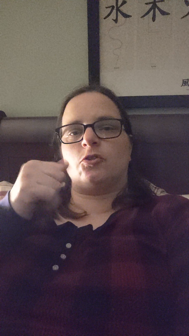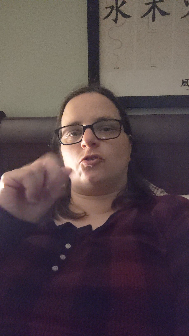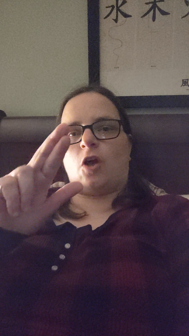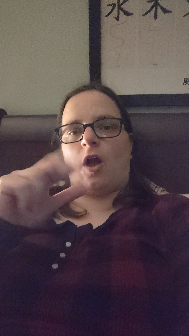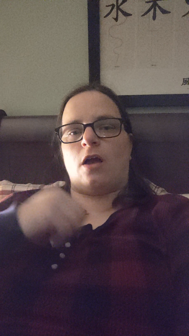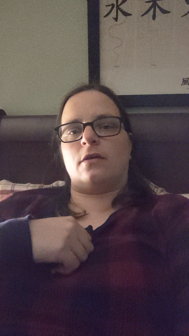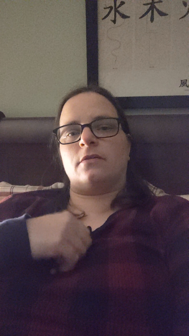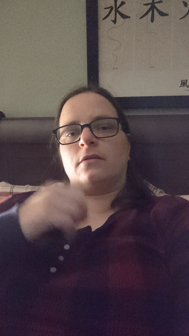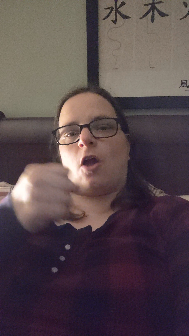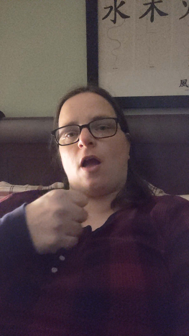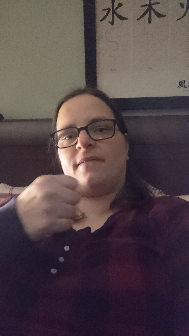coffee